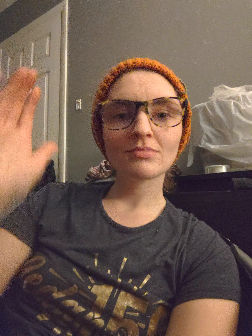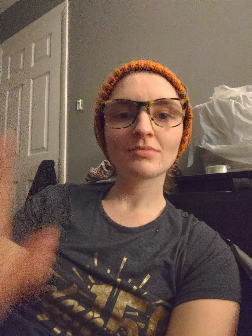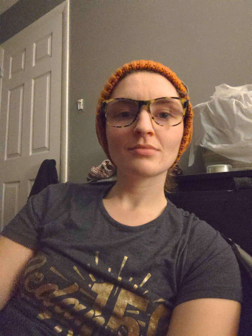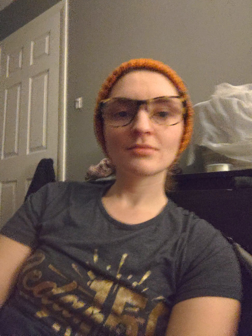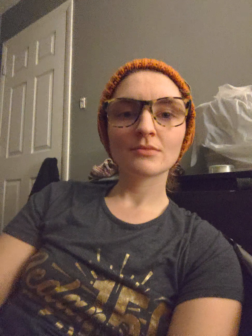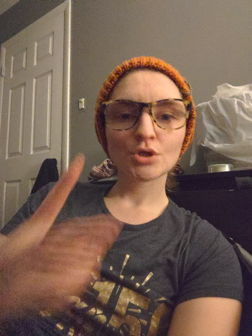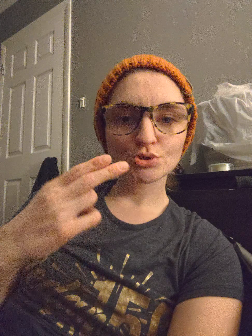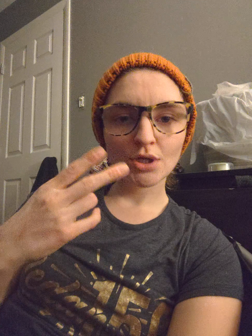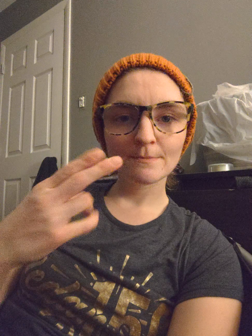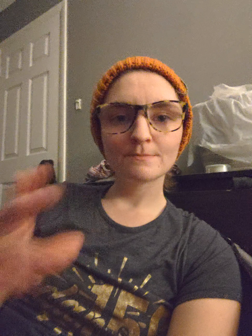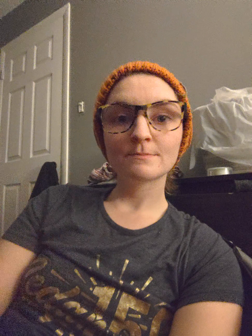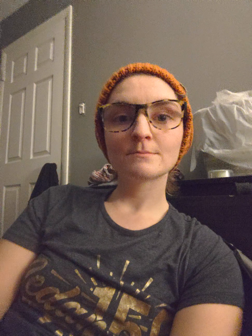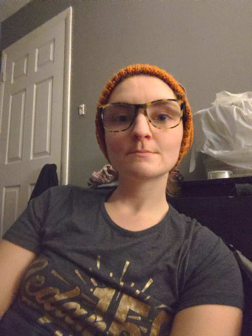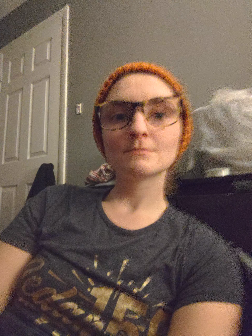scissors